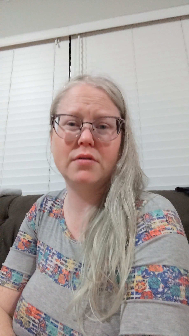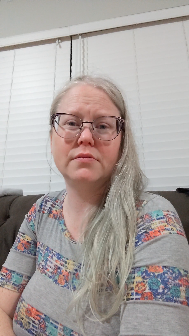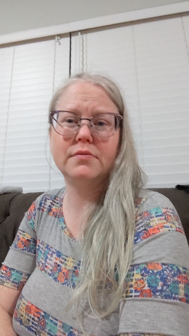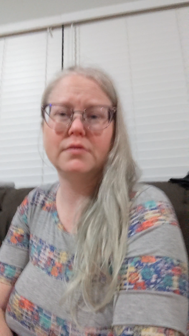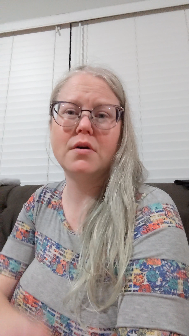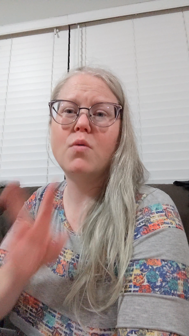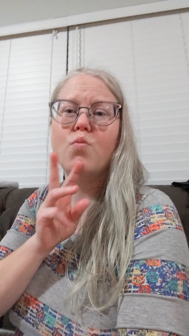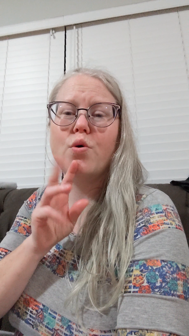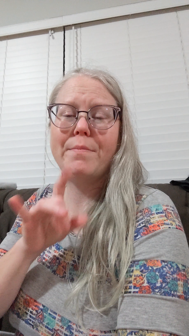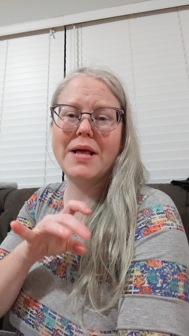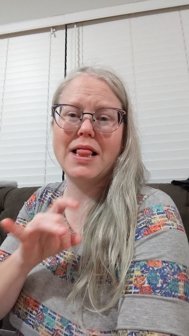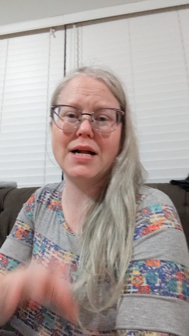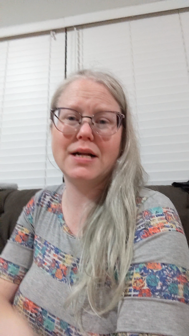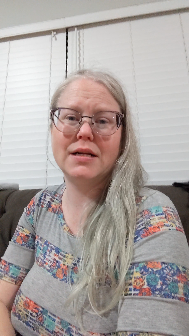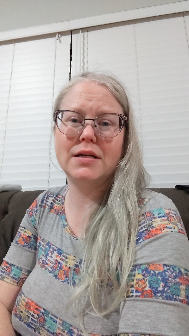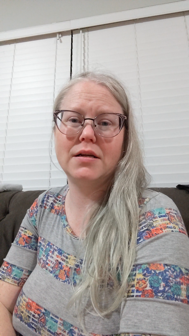melon